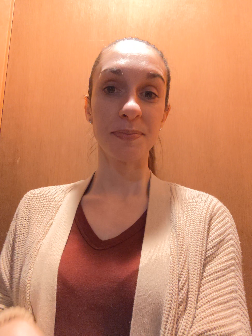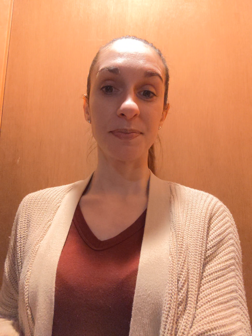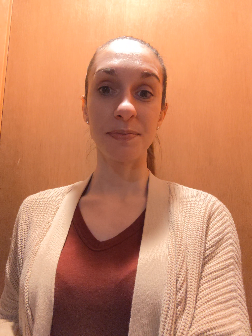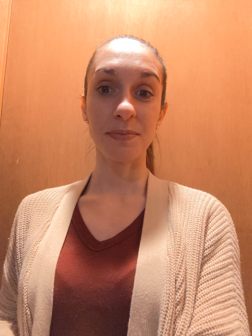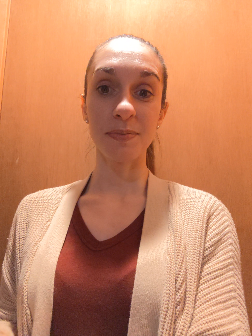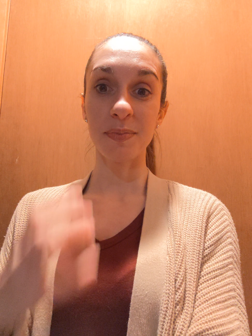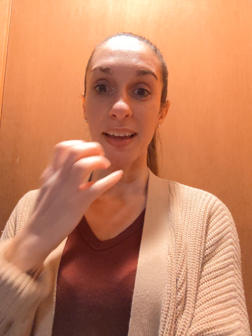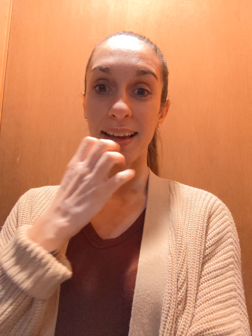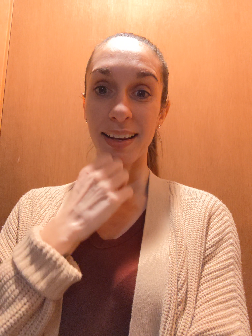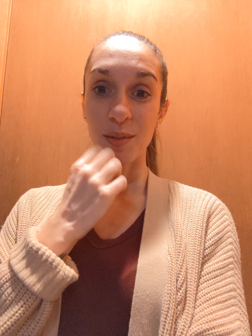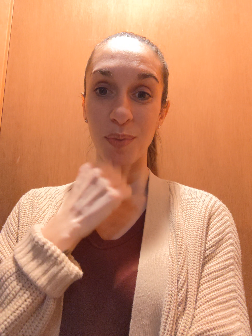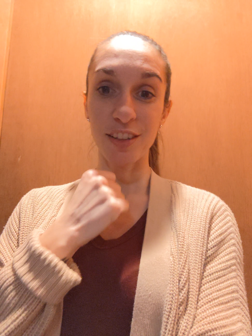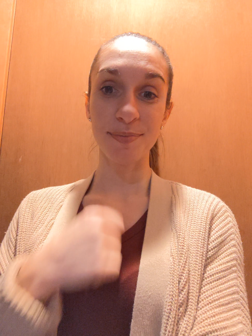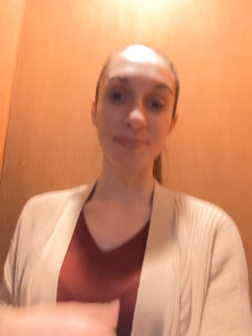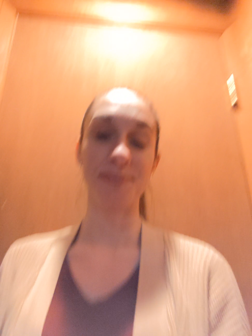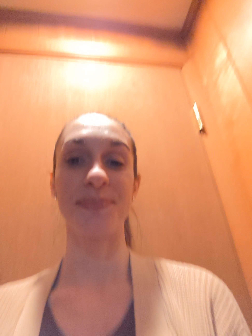underwear